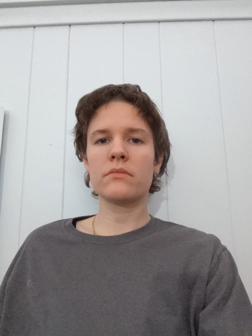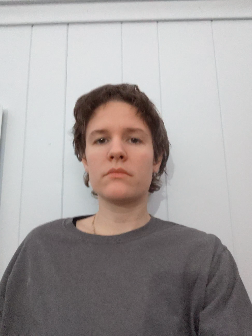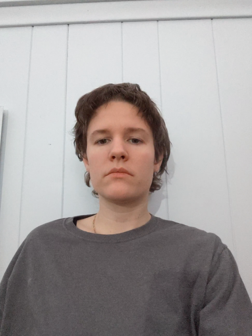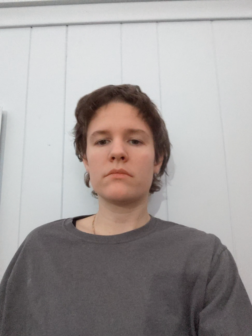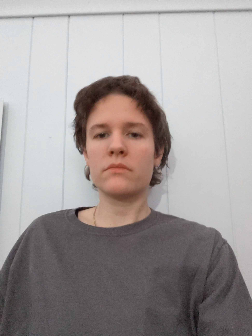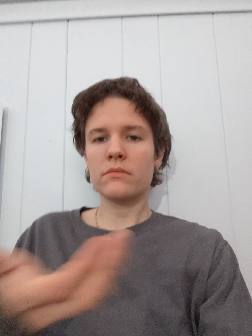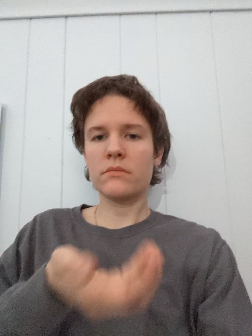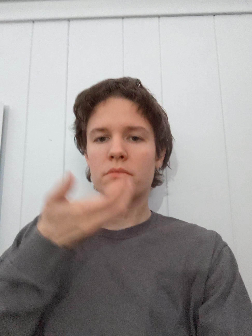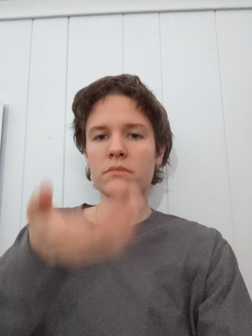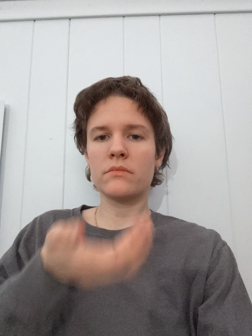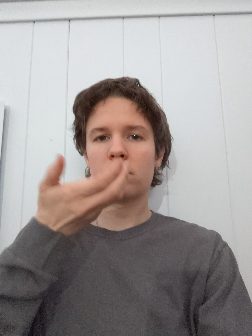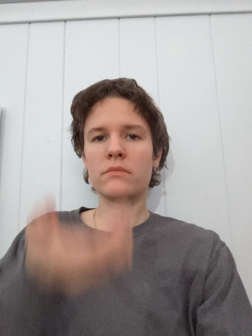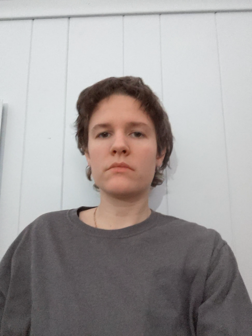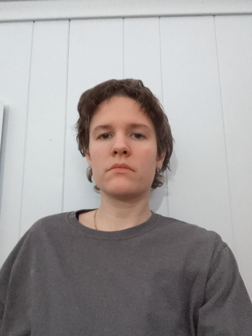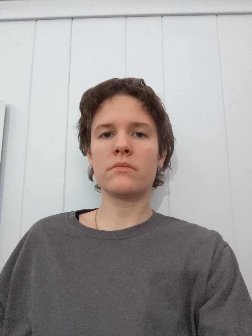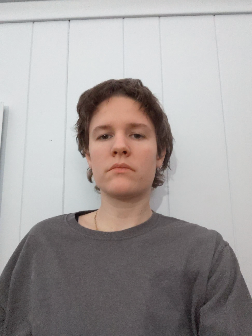cereal